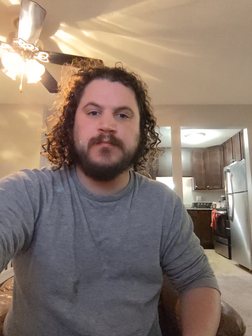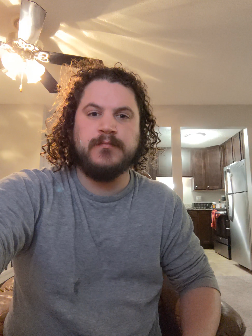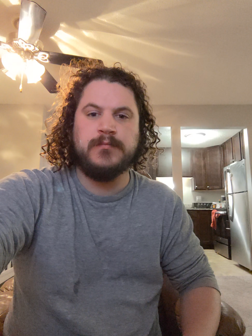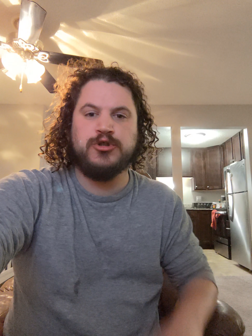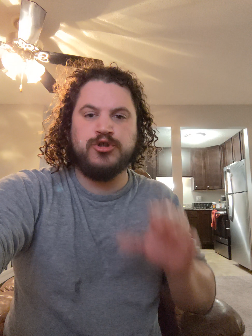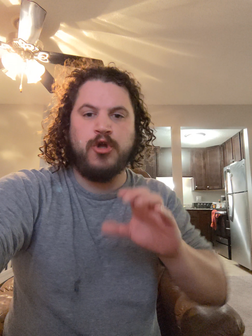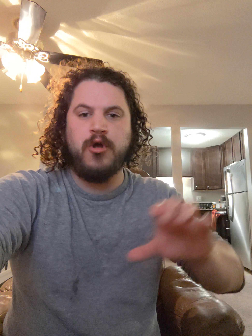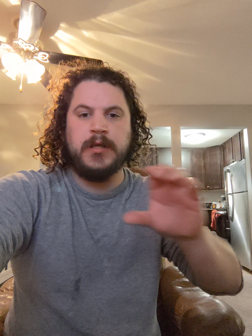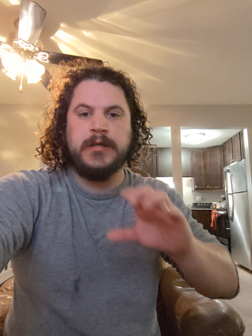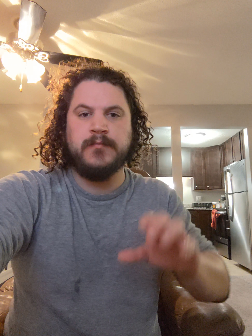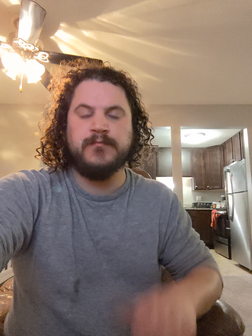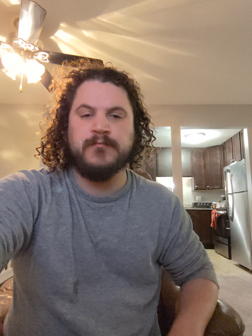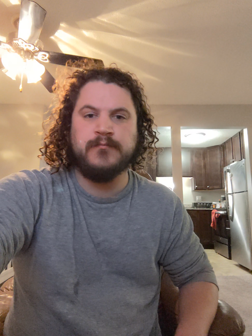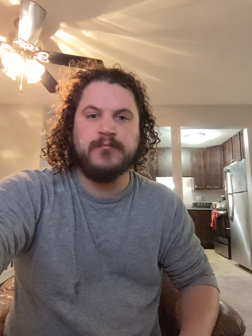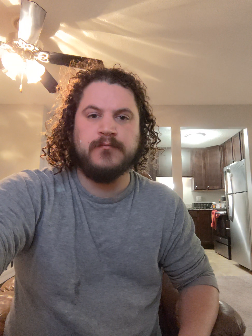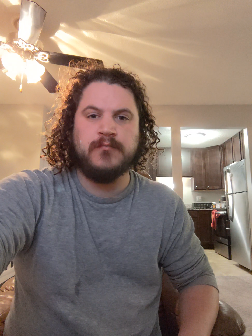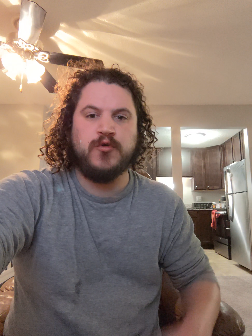chocolate